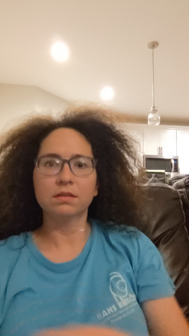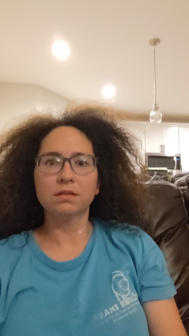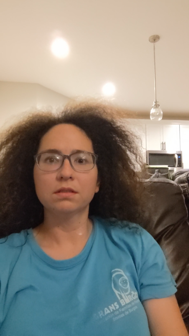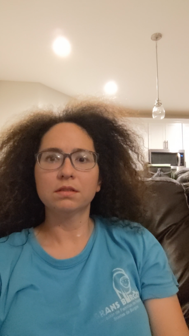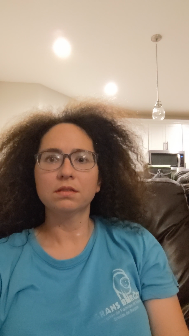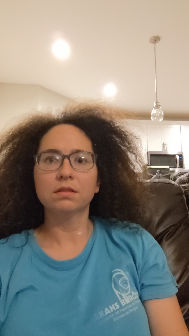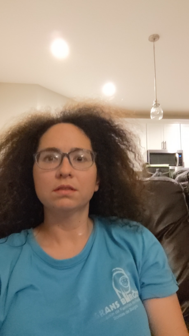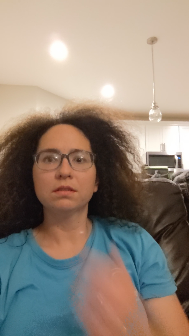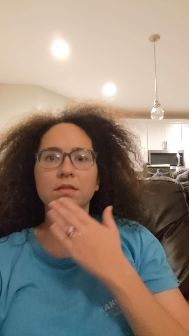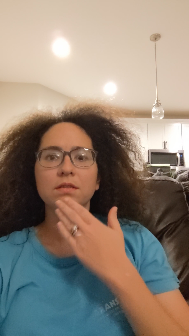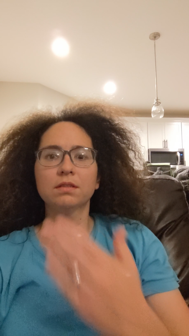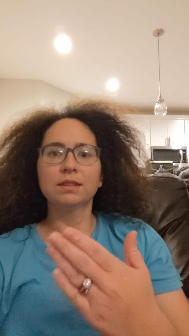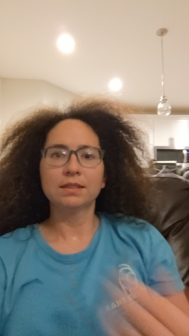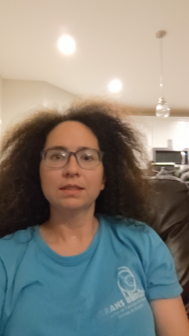good